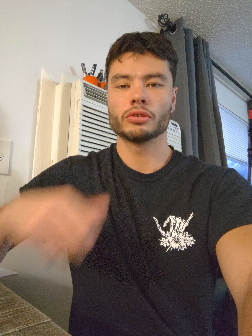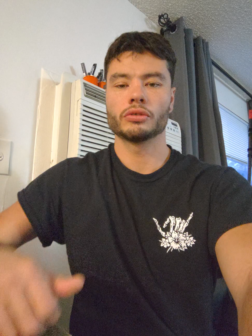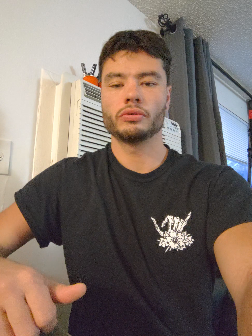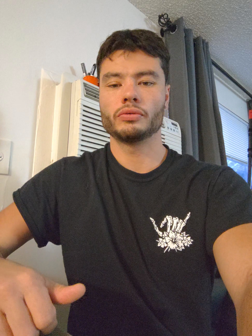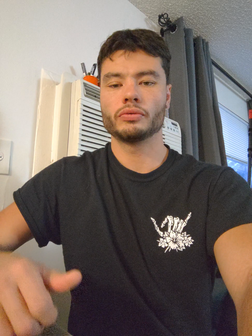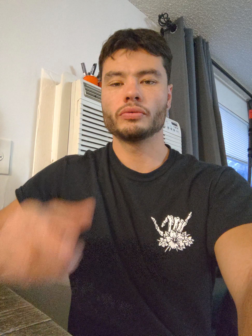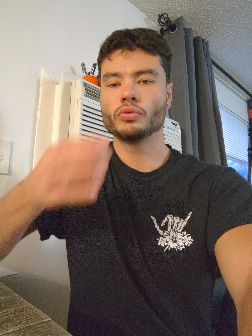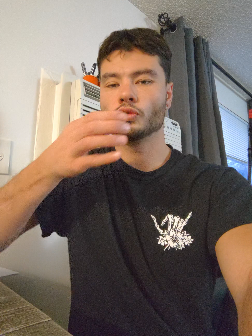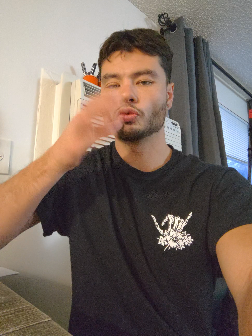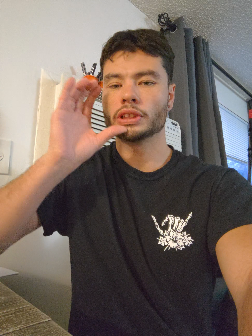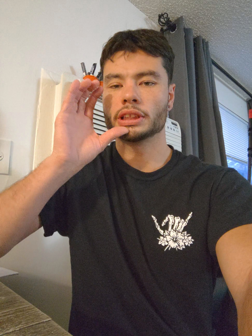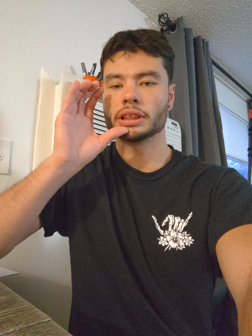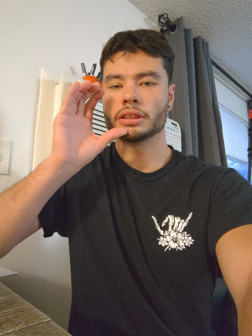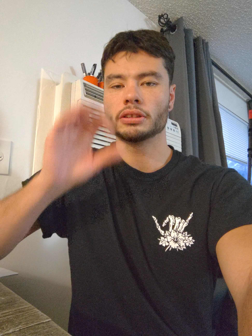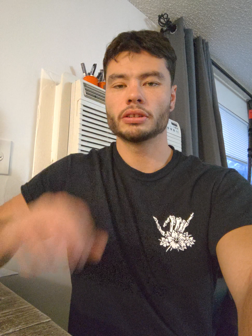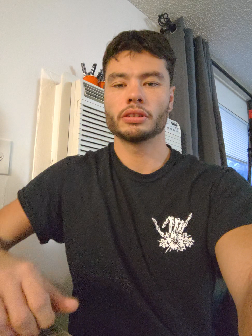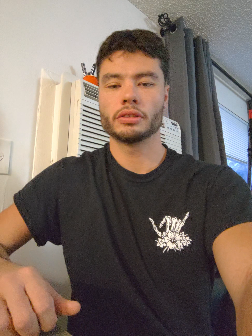drink